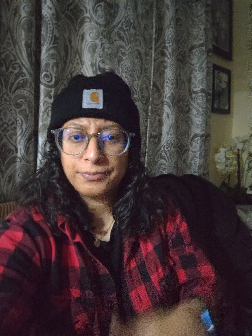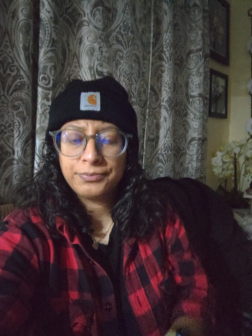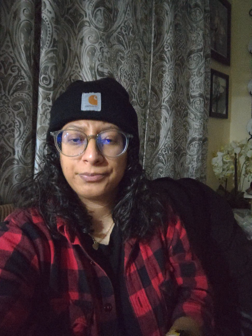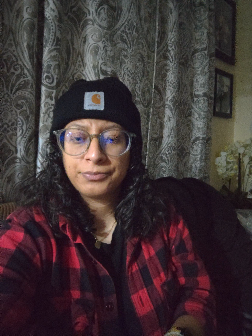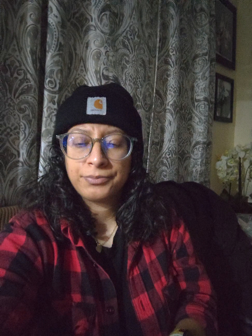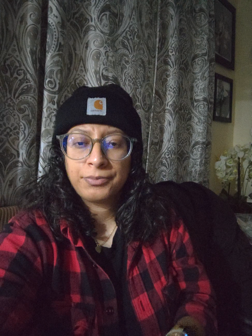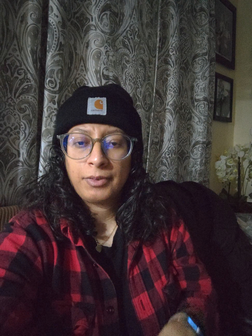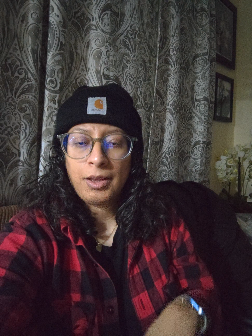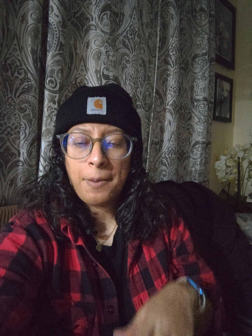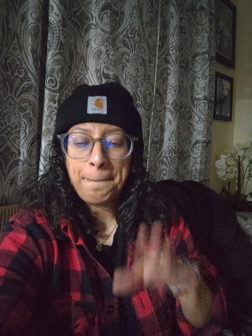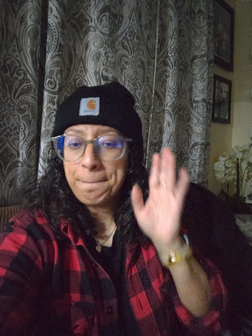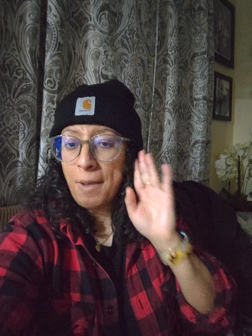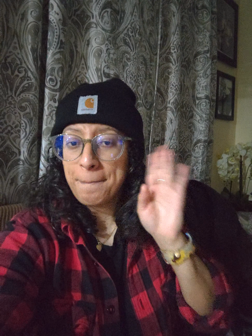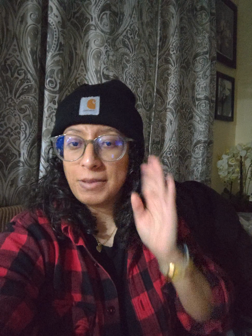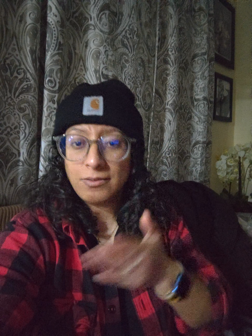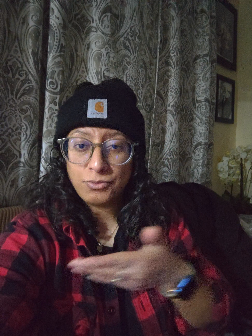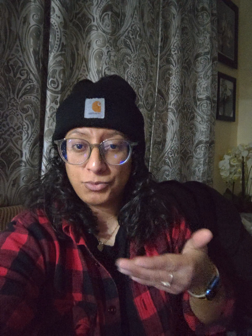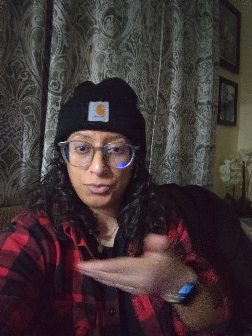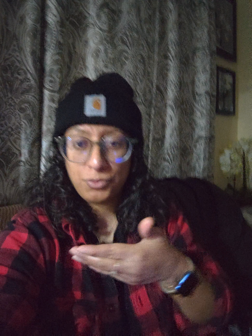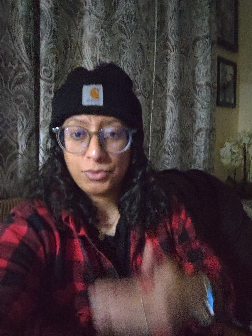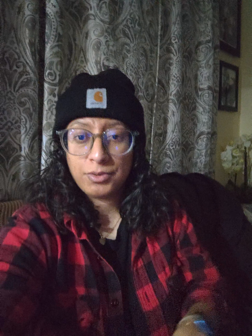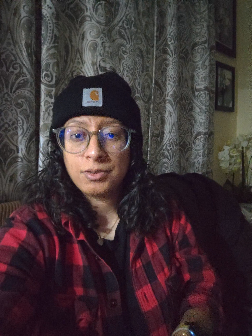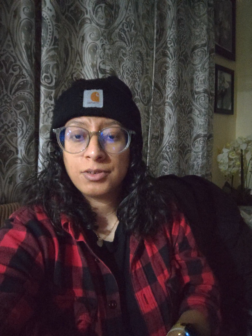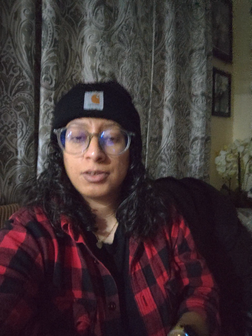puppy